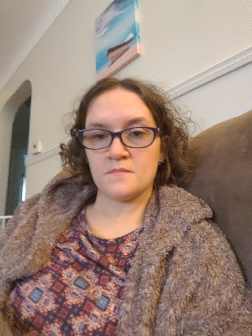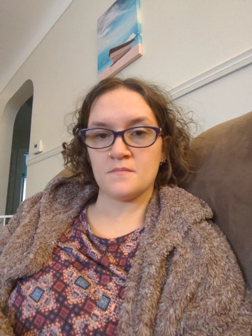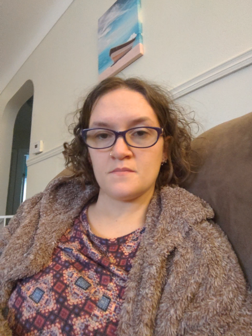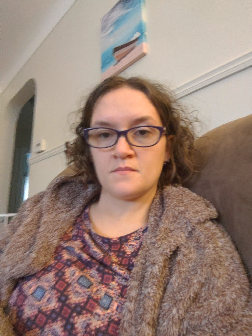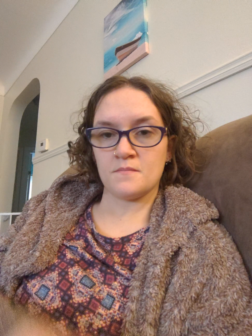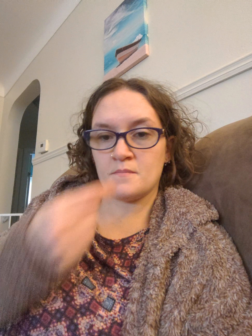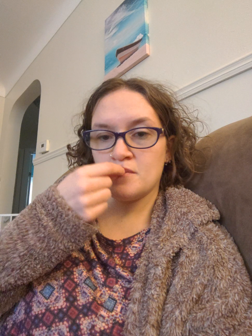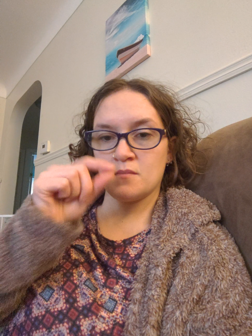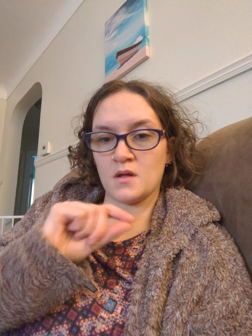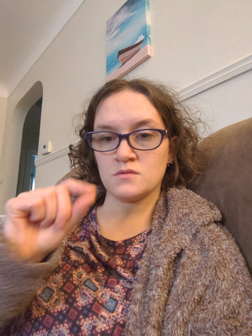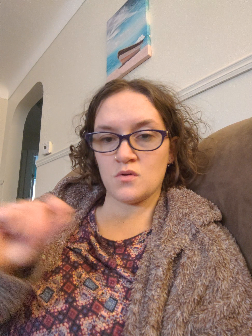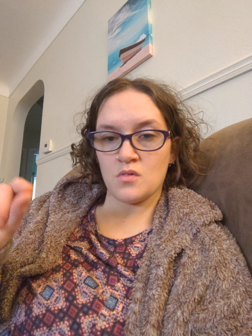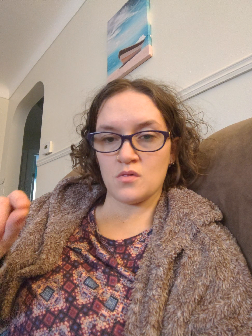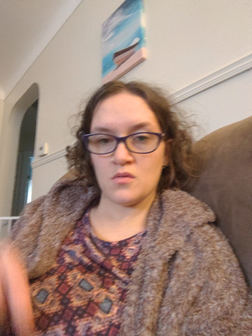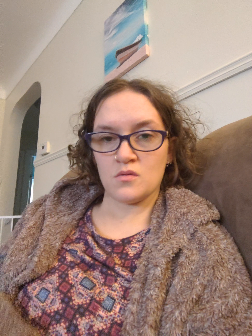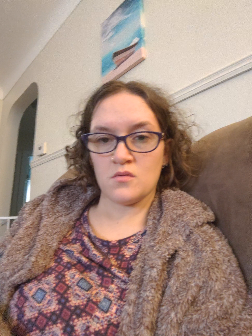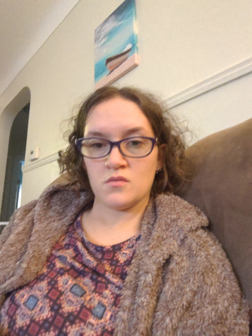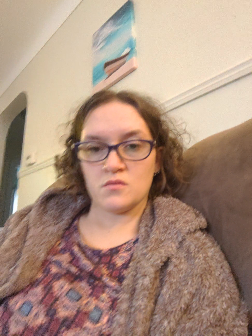pencil